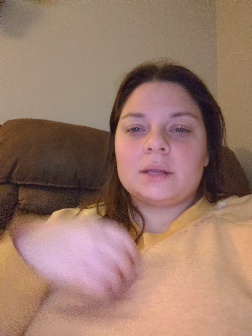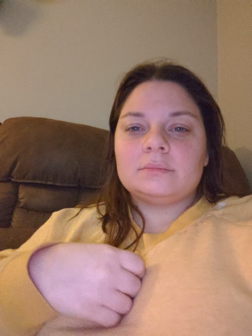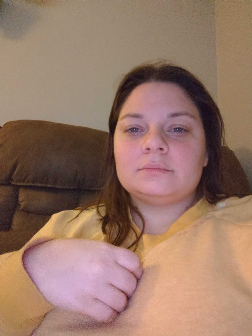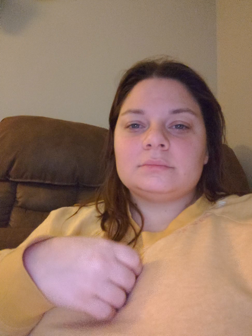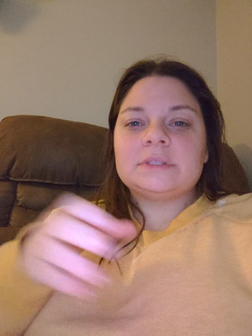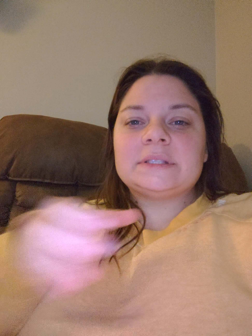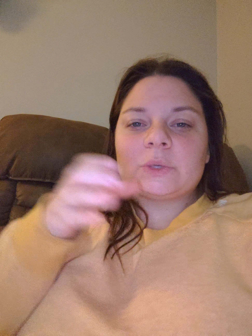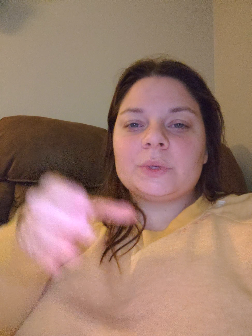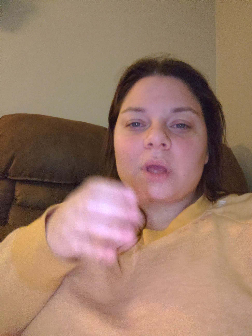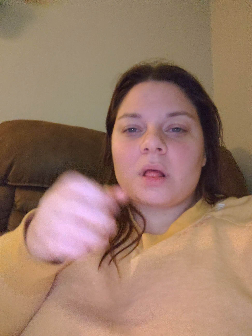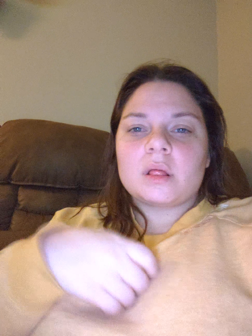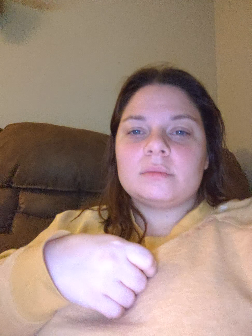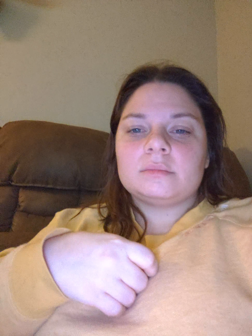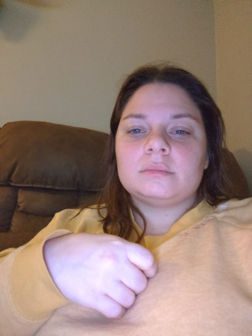cereal